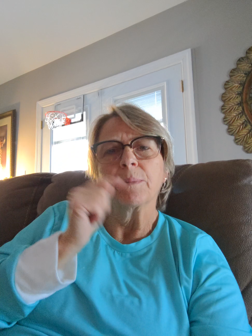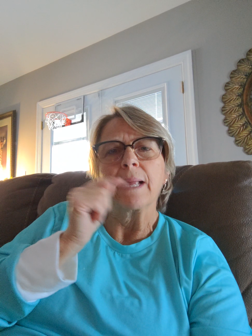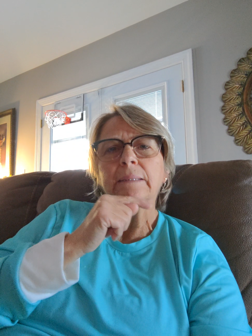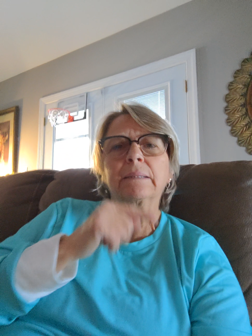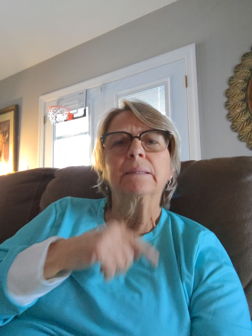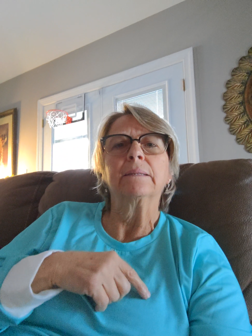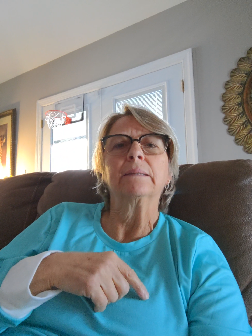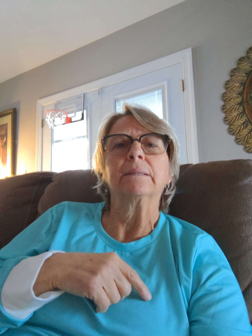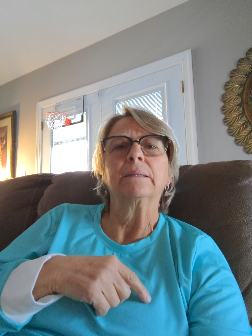toothbrush